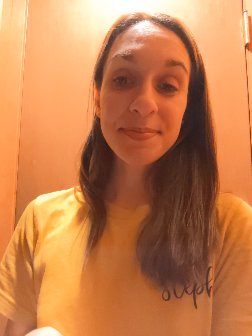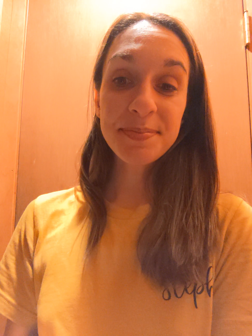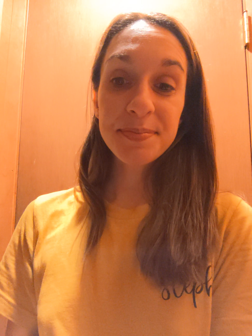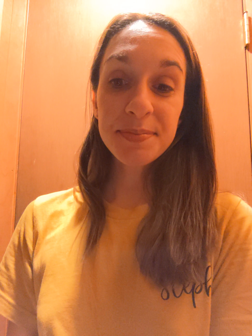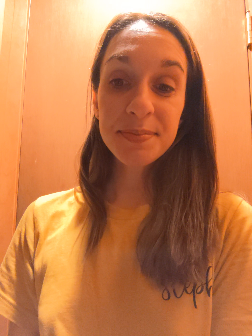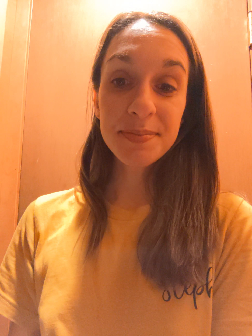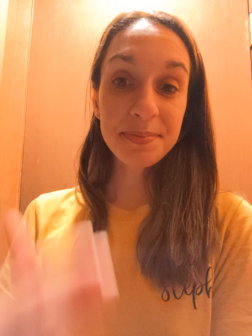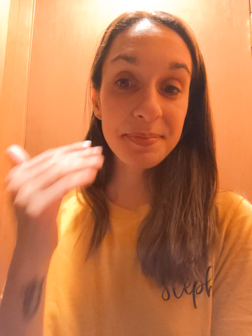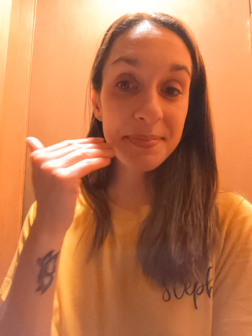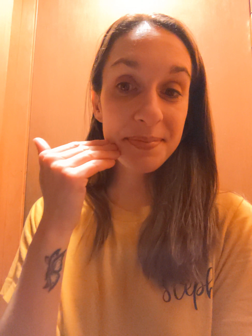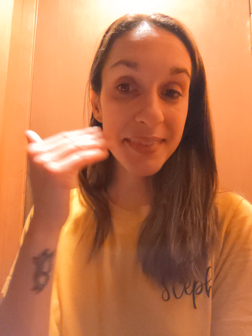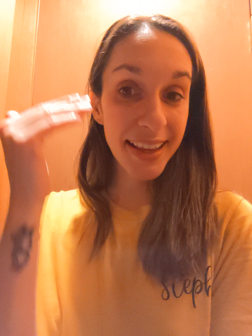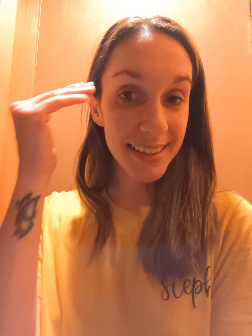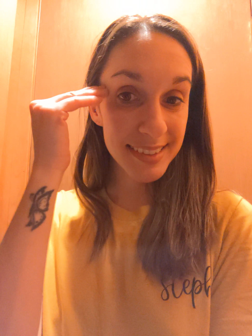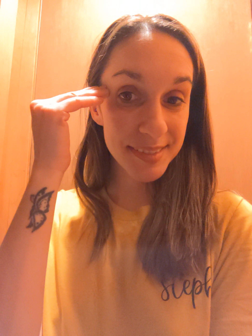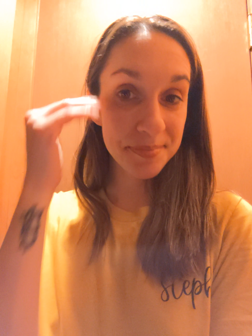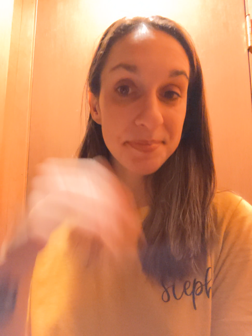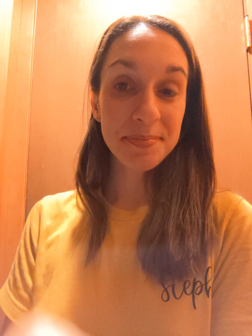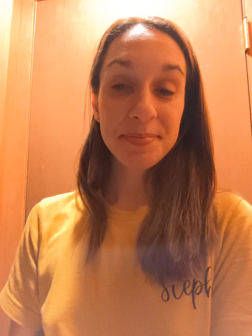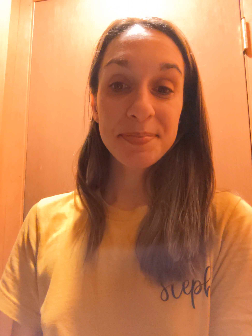head